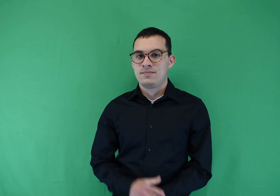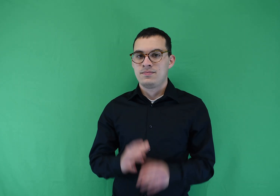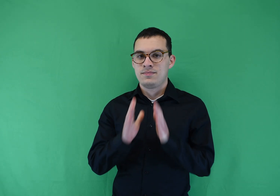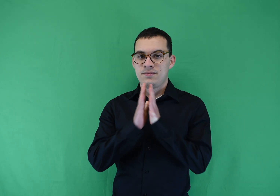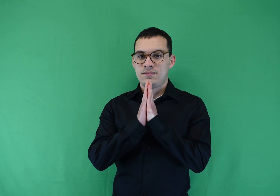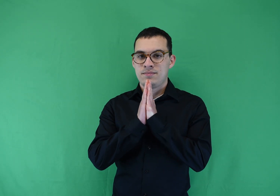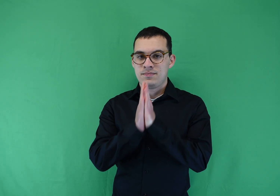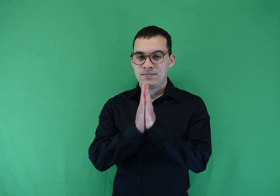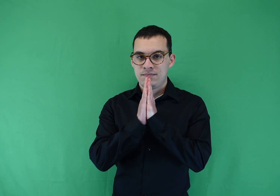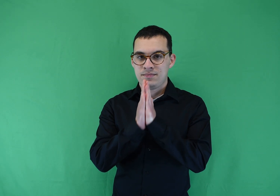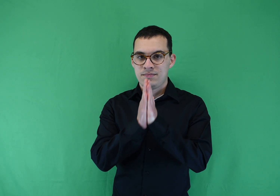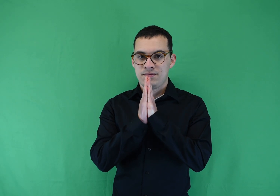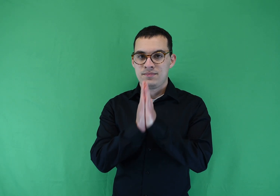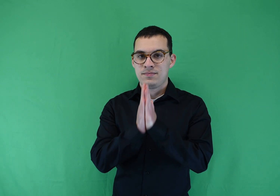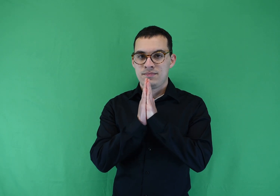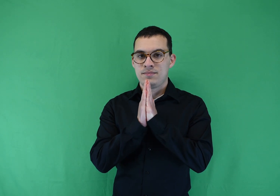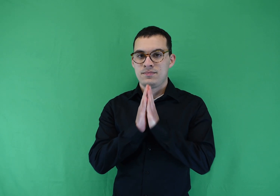por favor